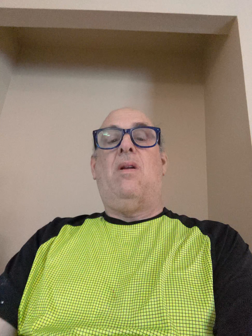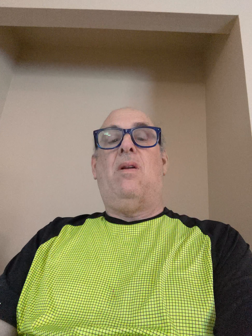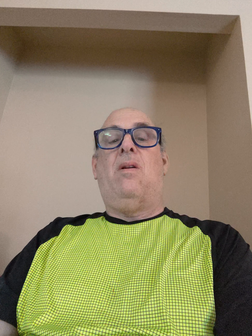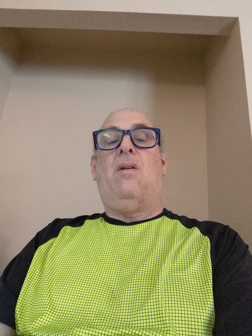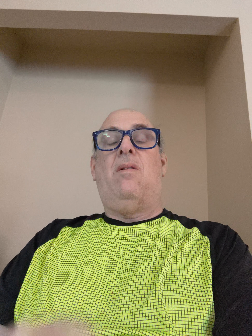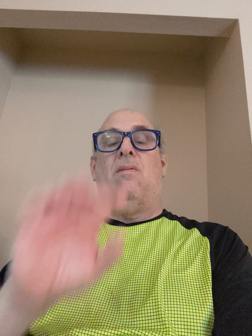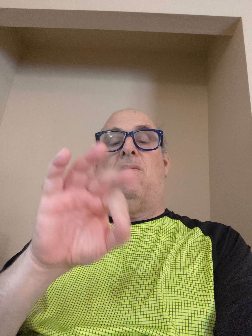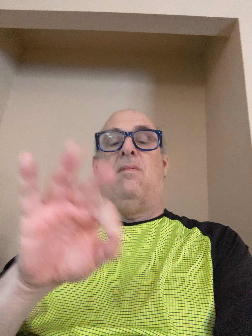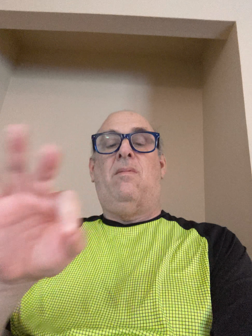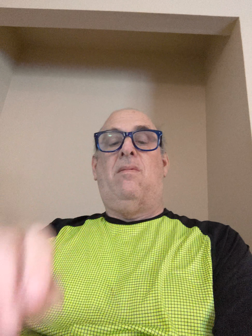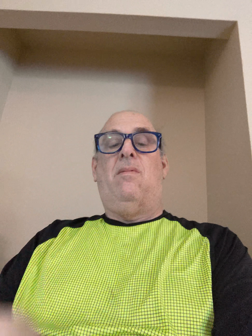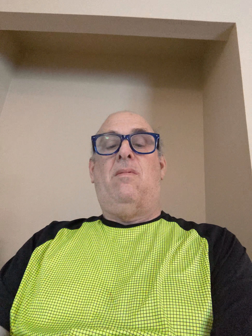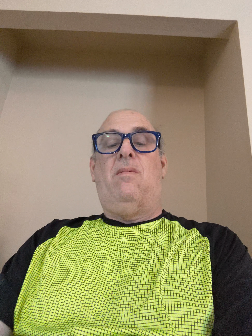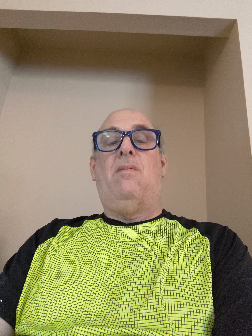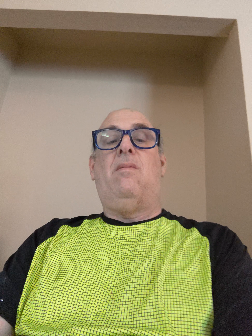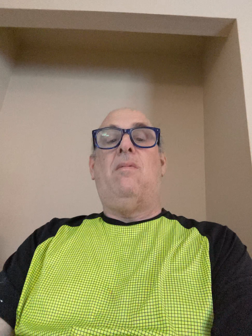french fries